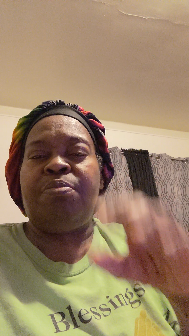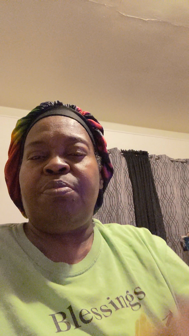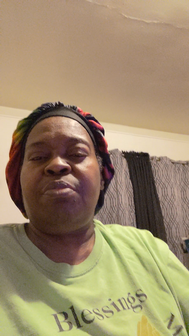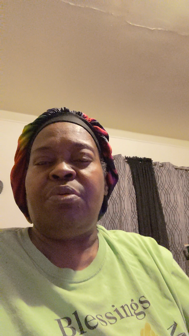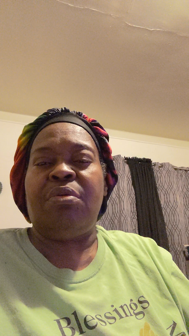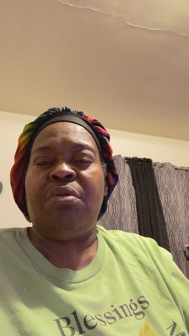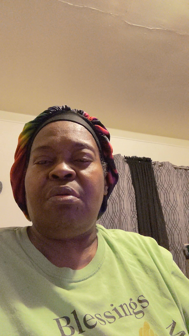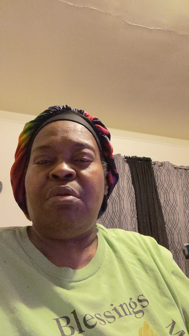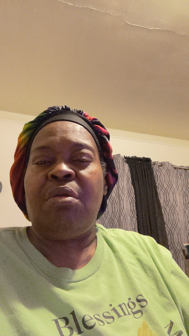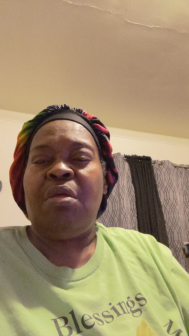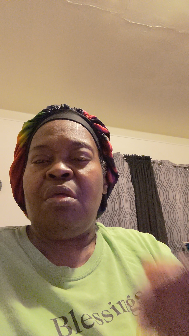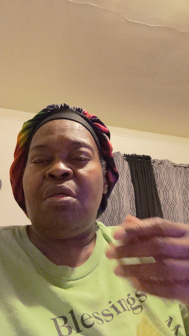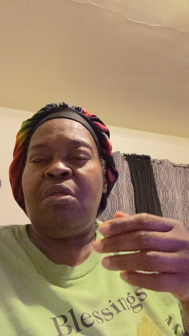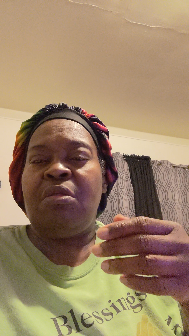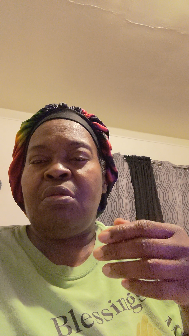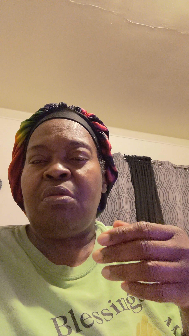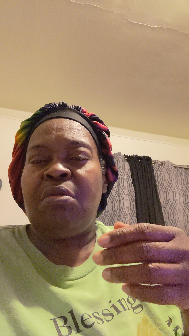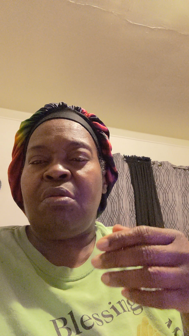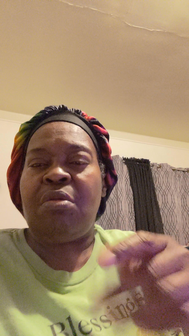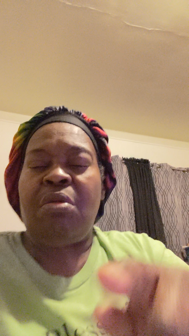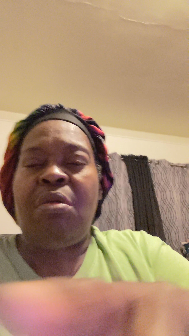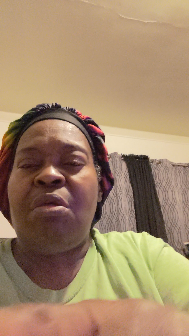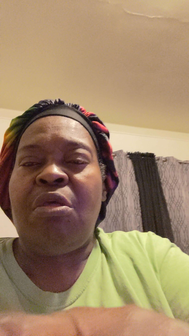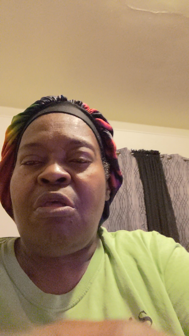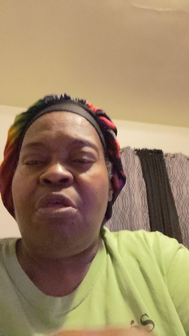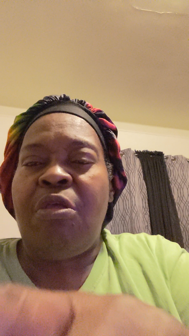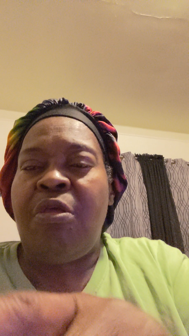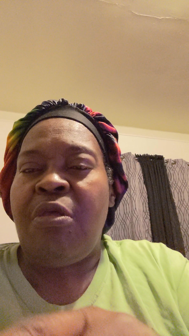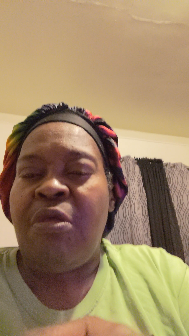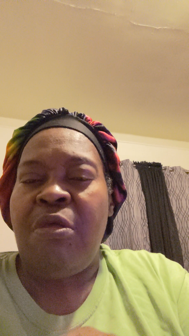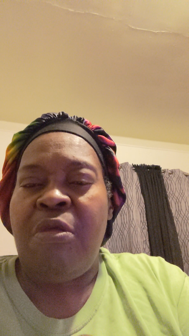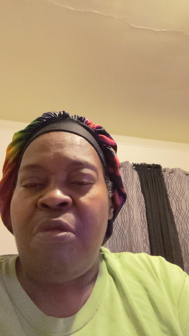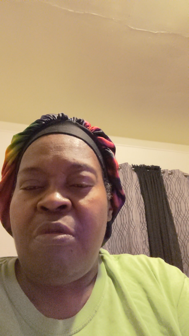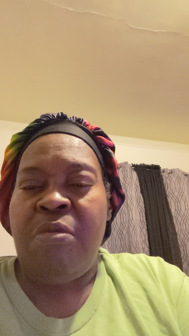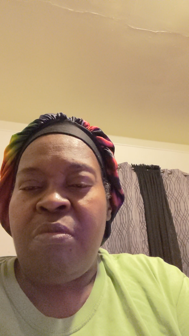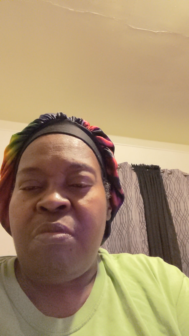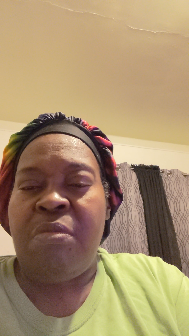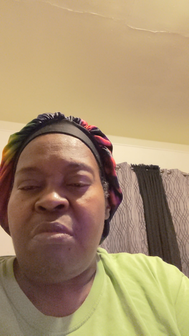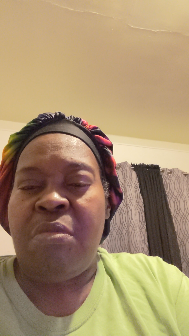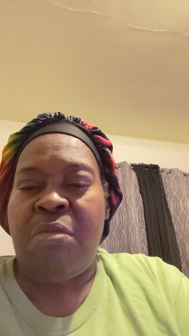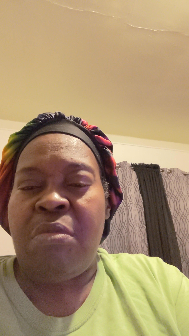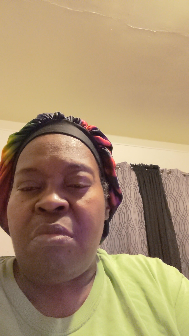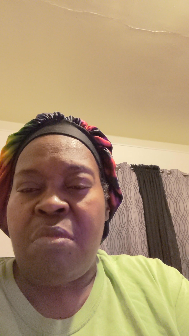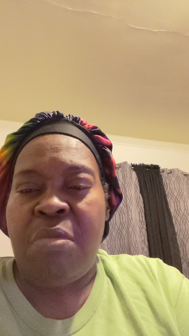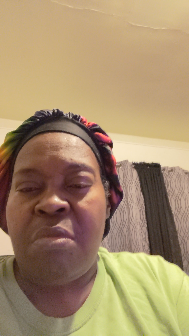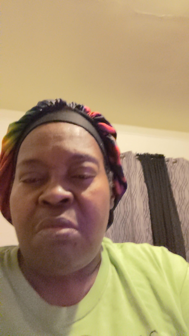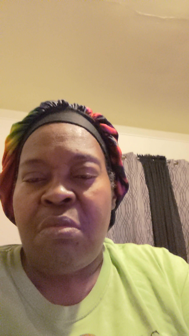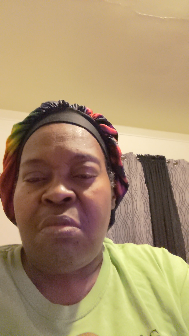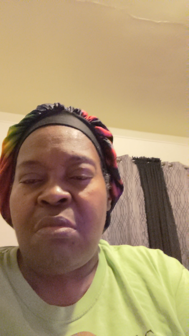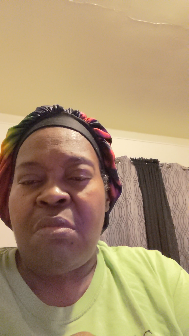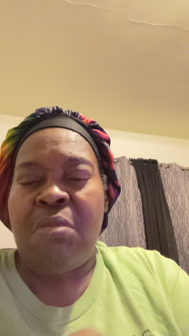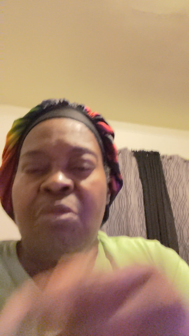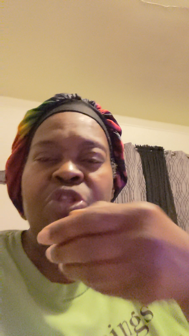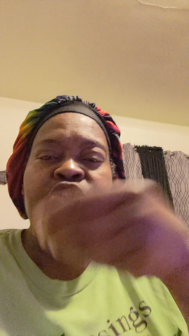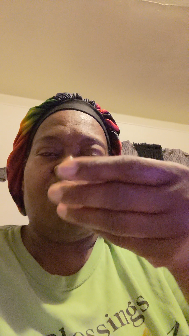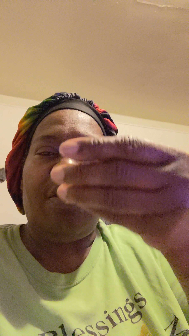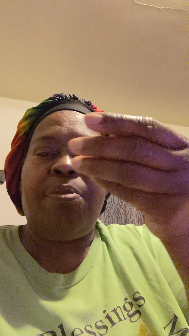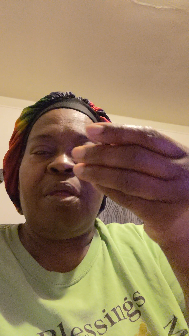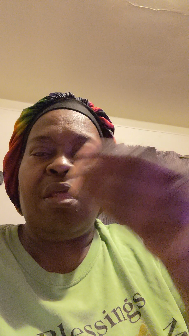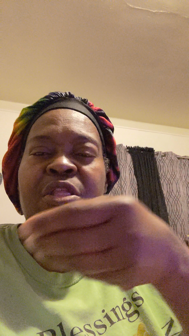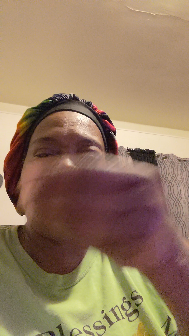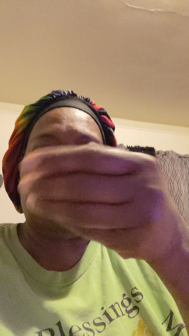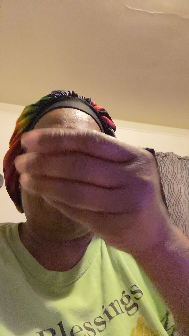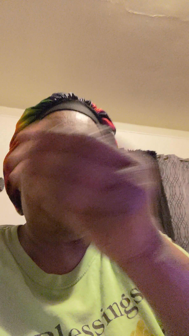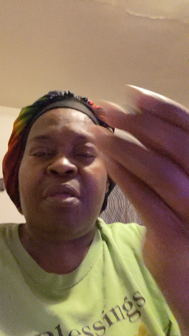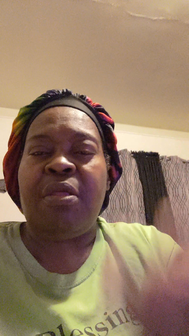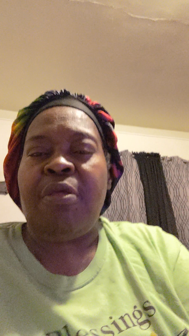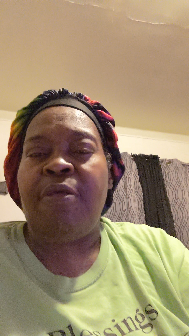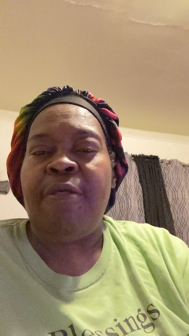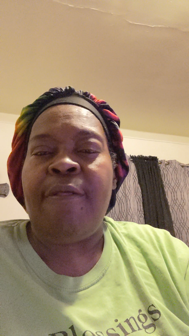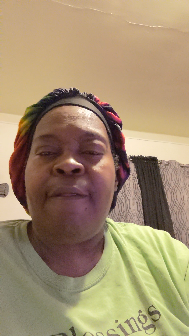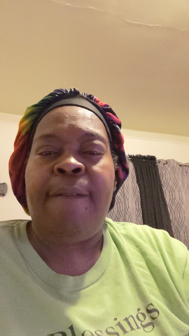shopping